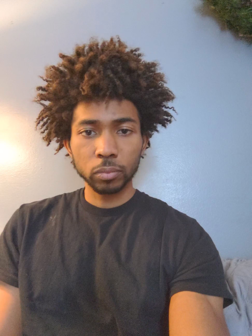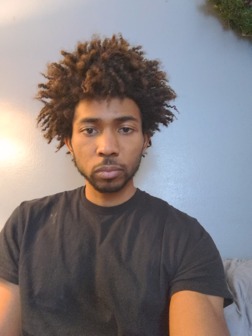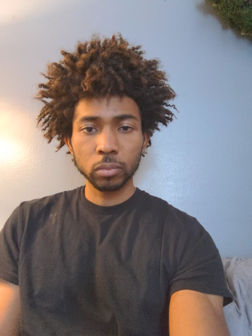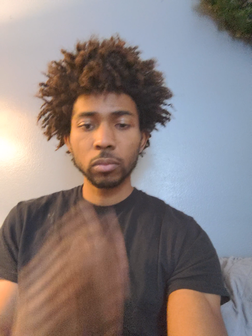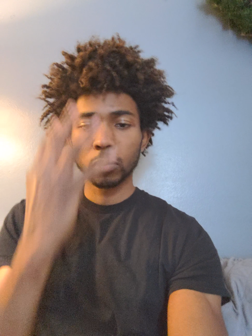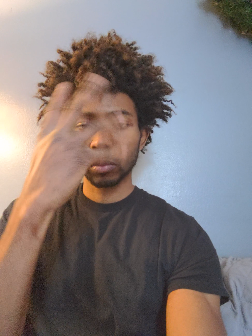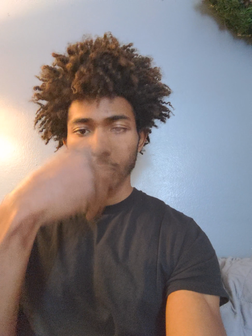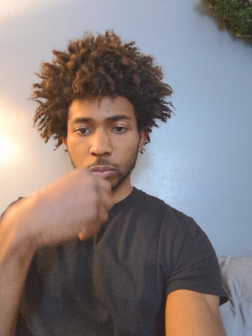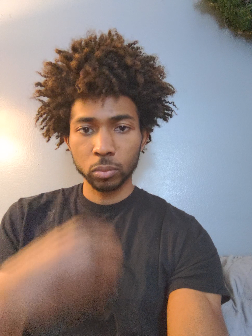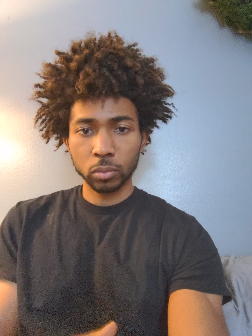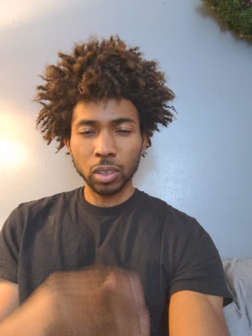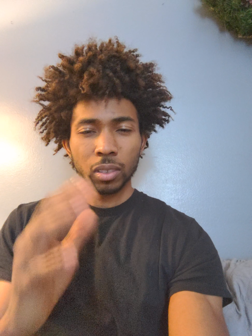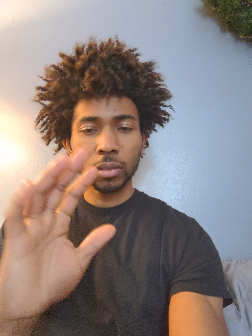story